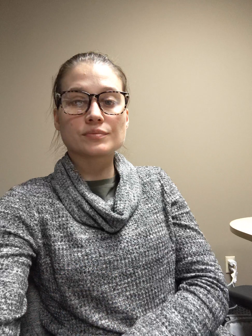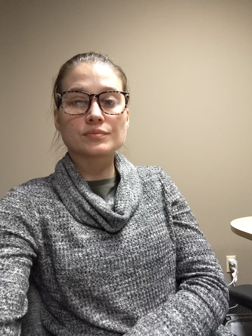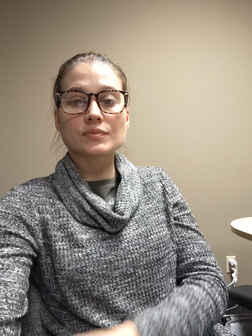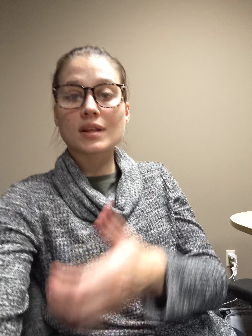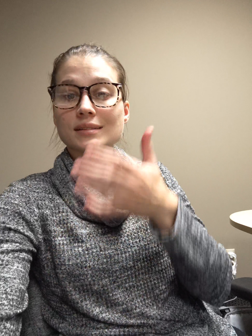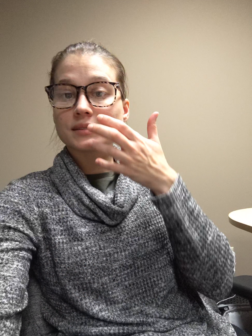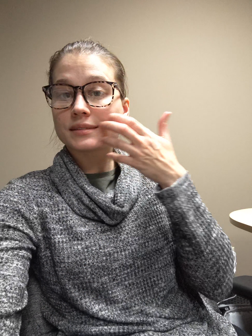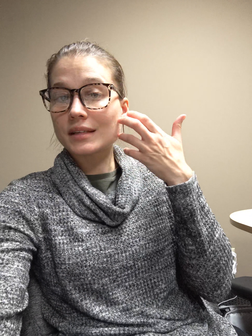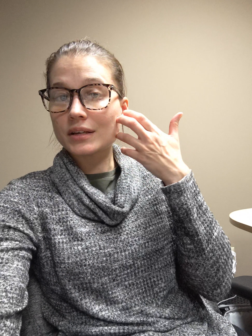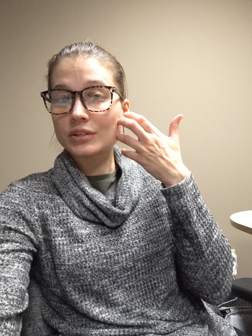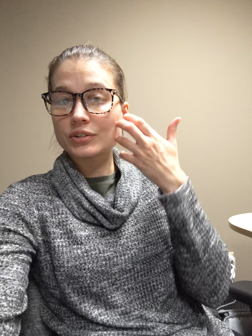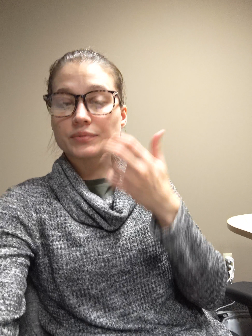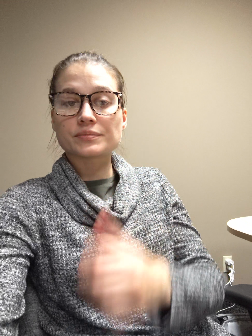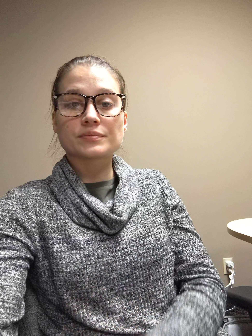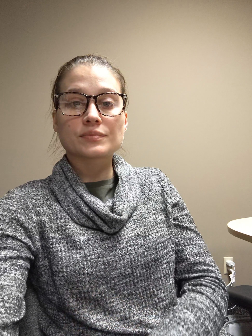tiger